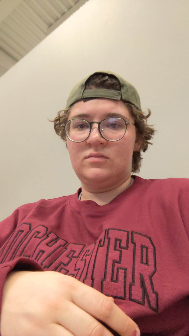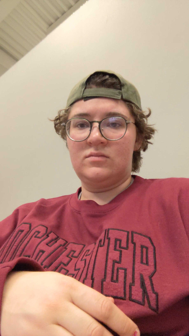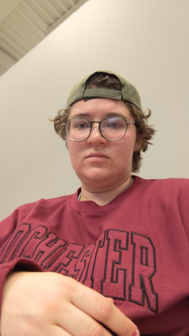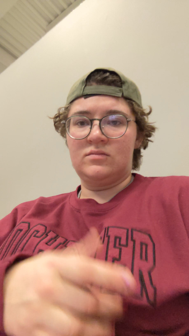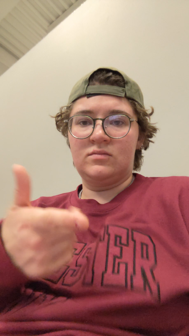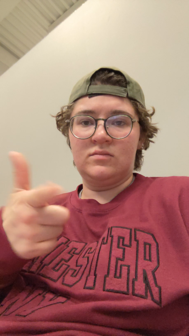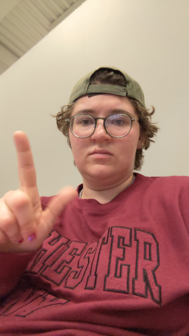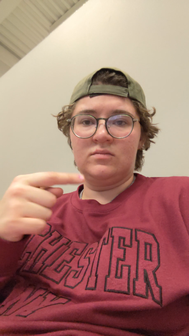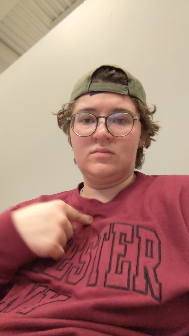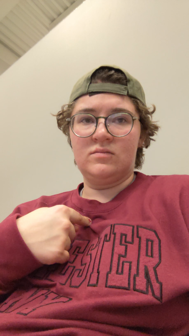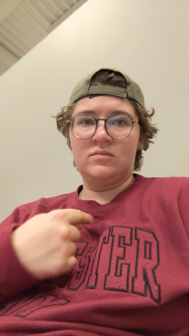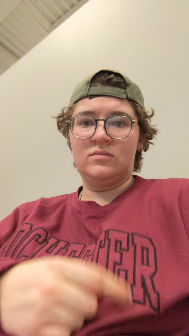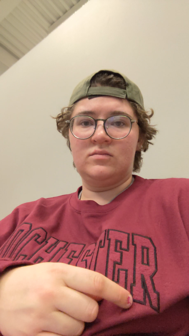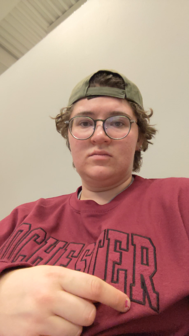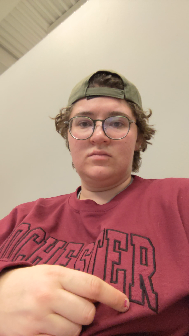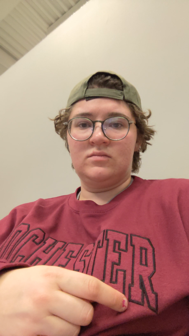let me